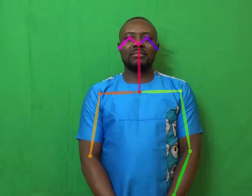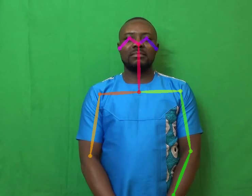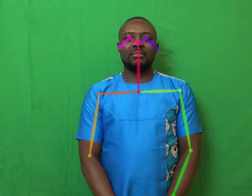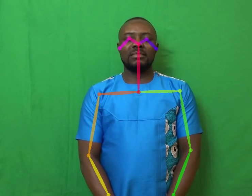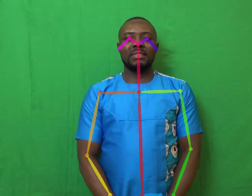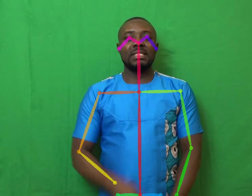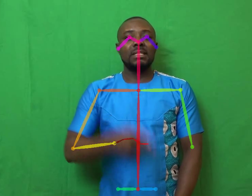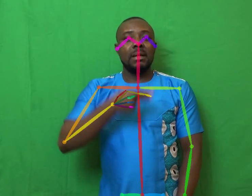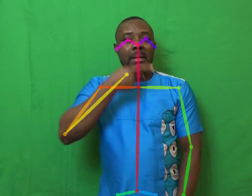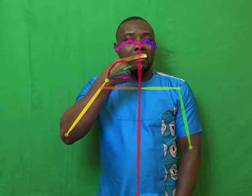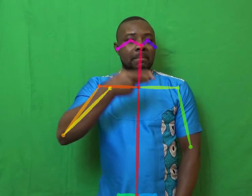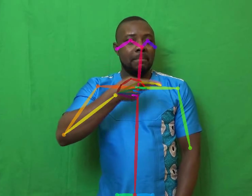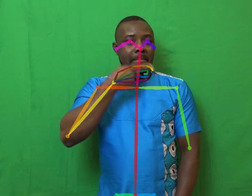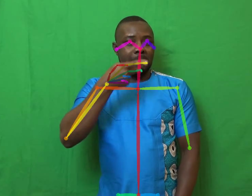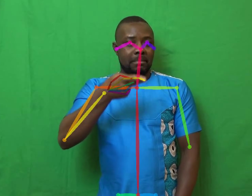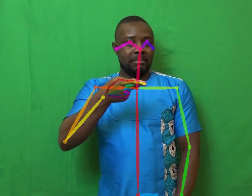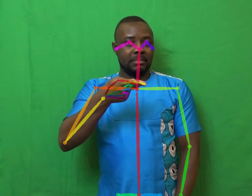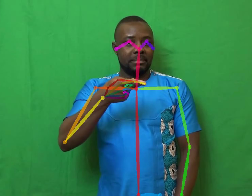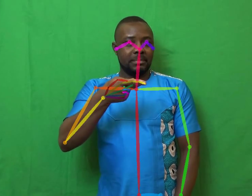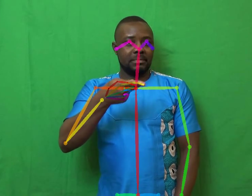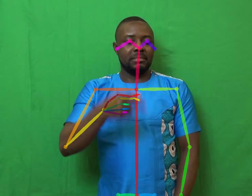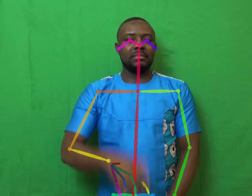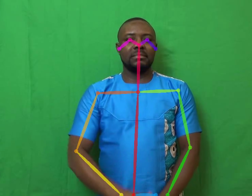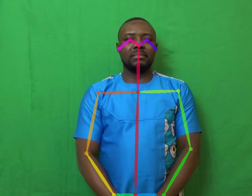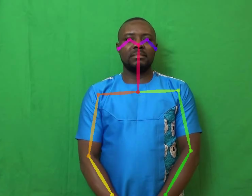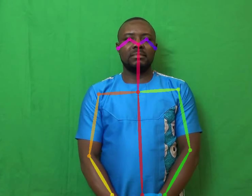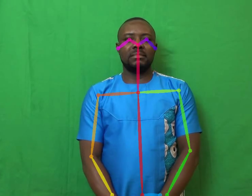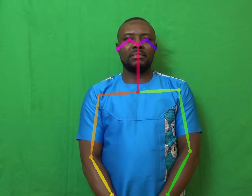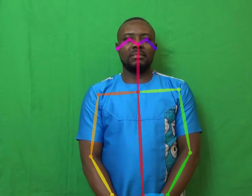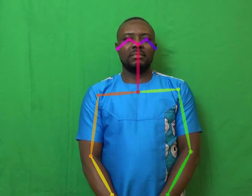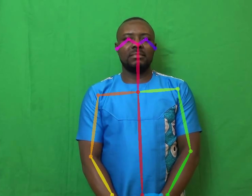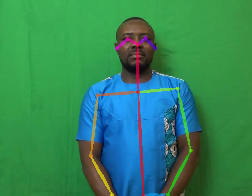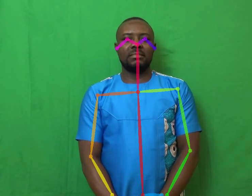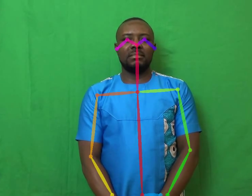Pentecost